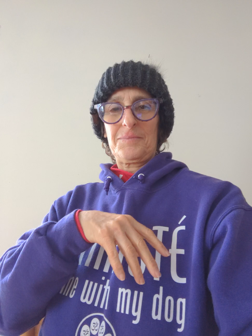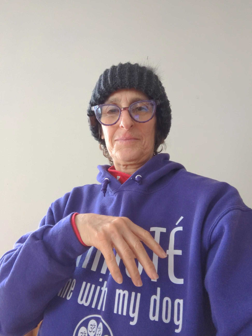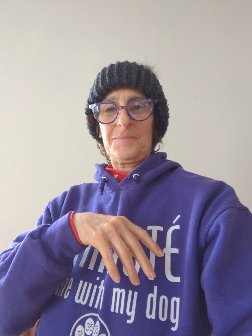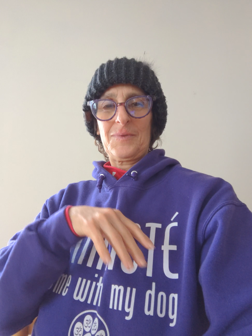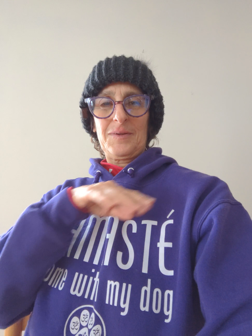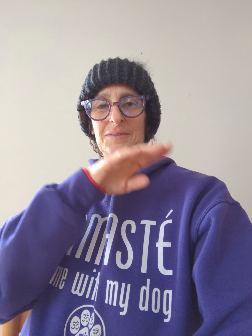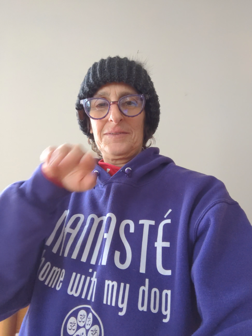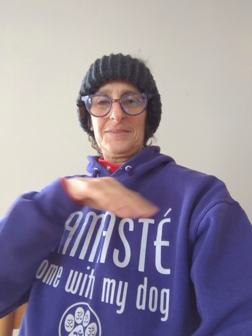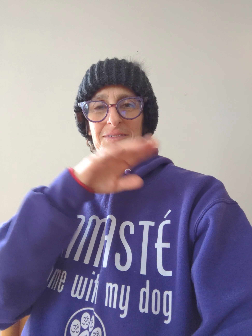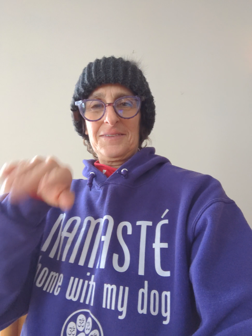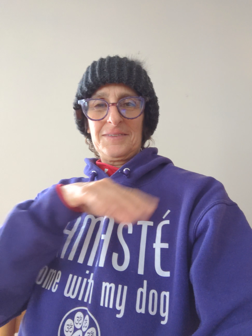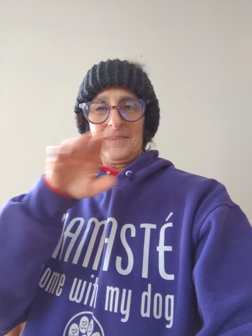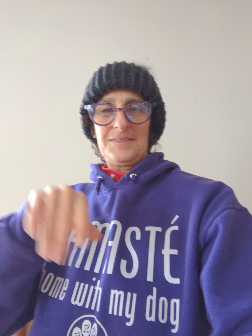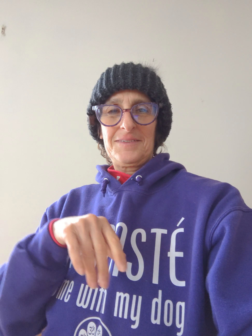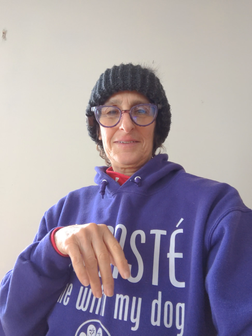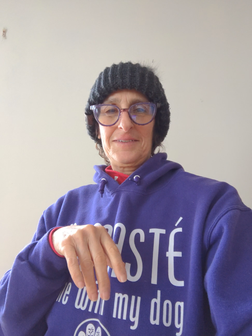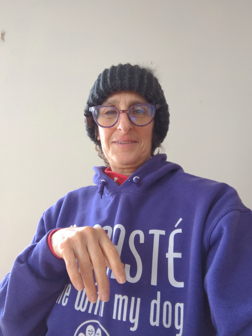pool